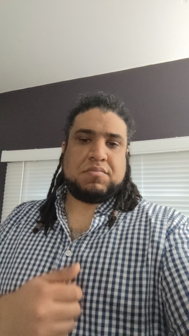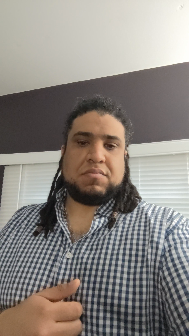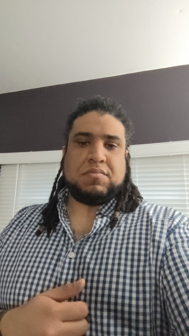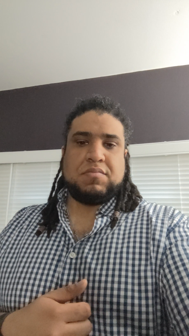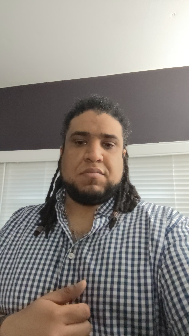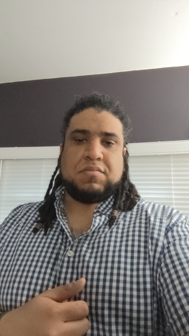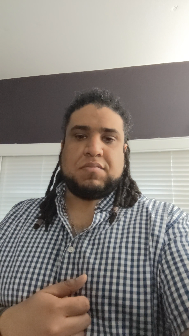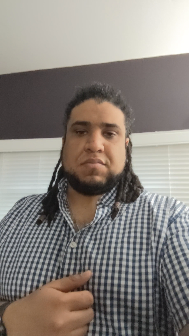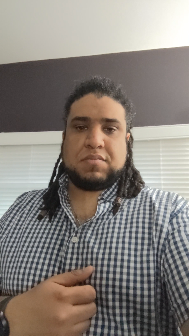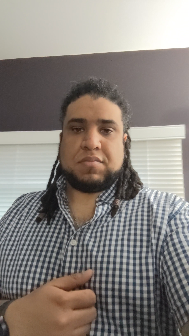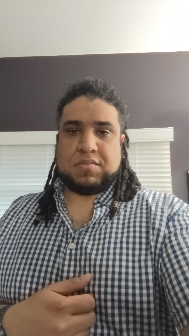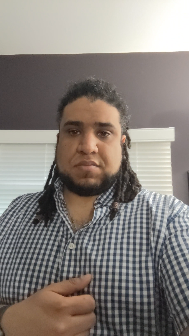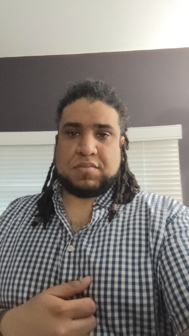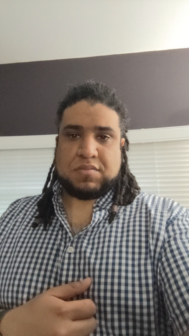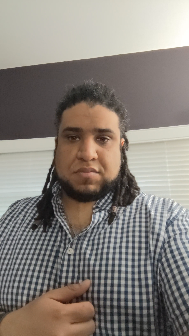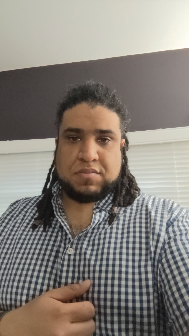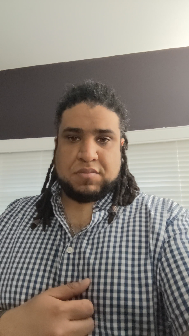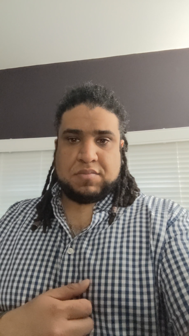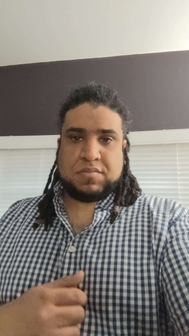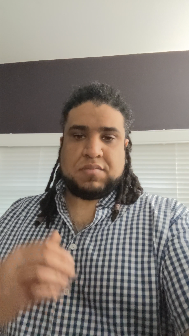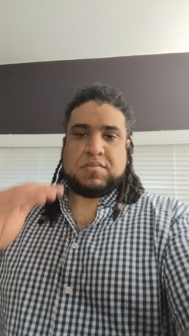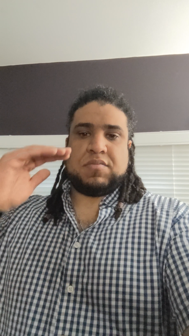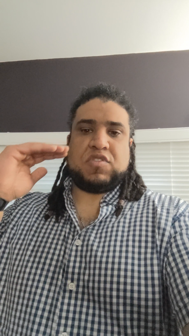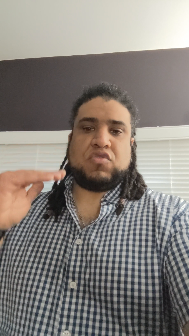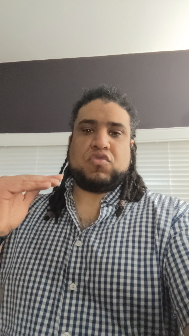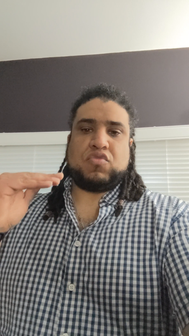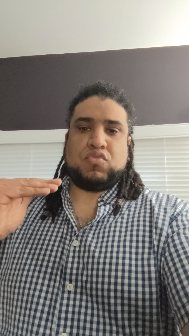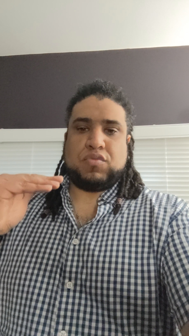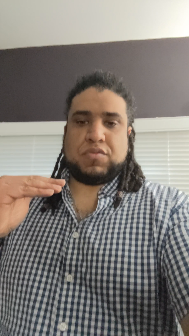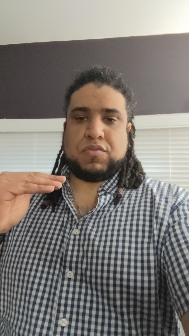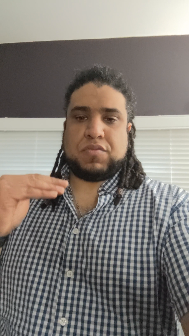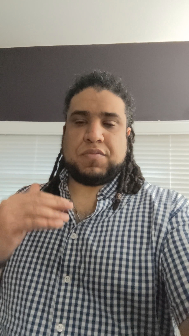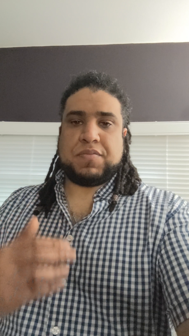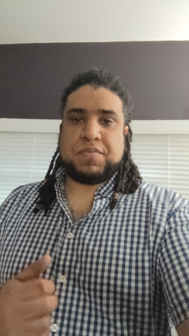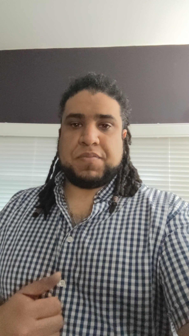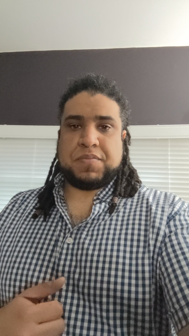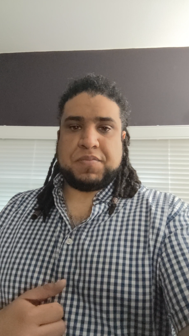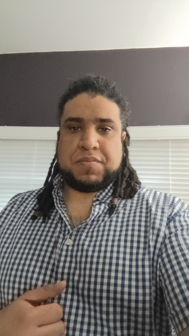short